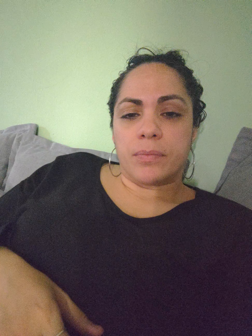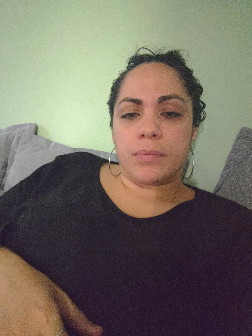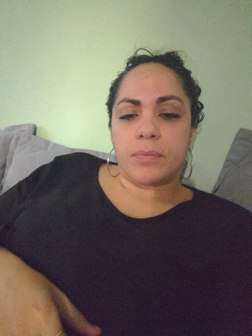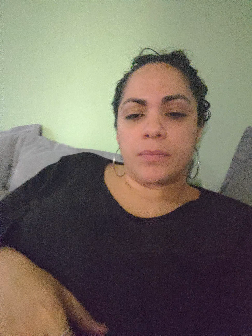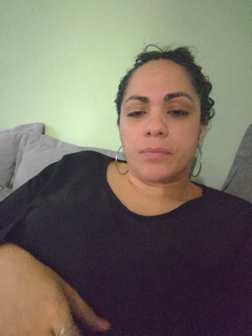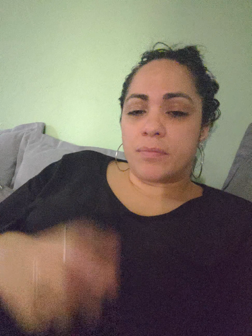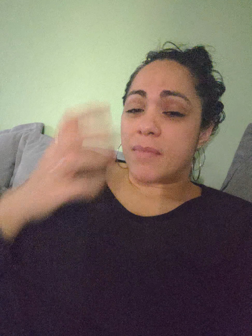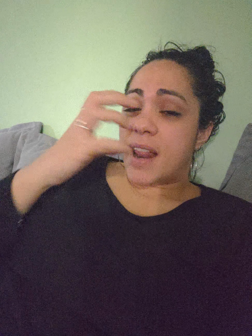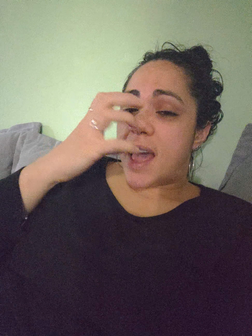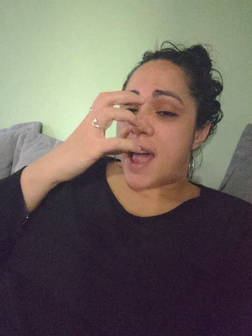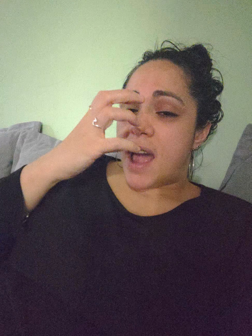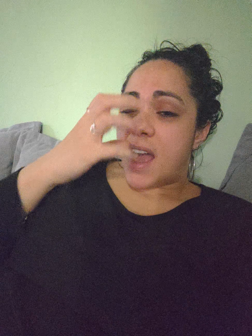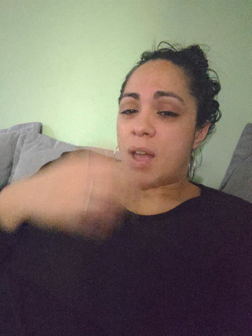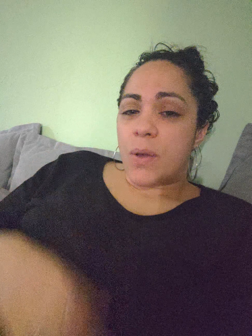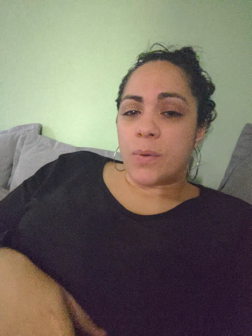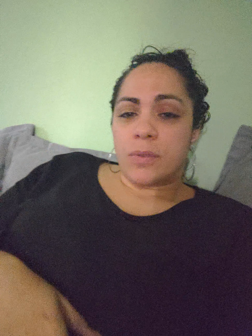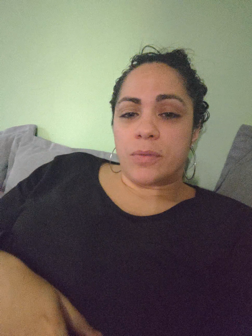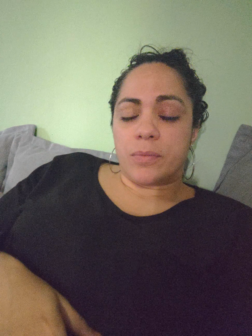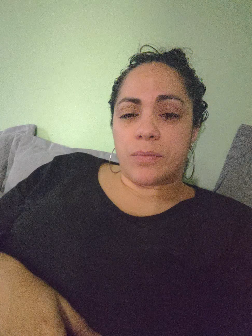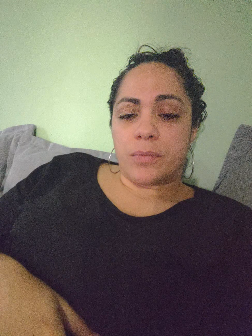clown